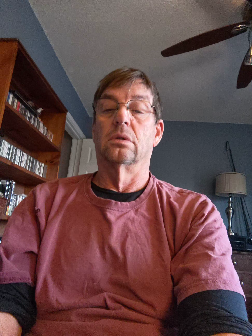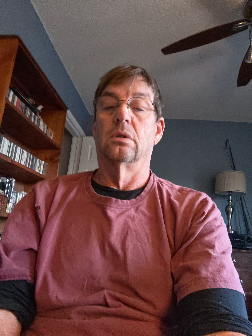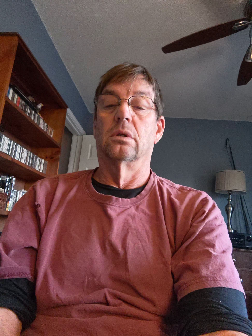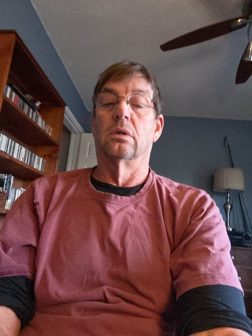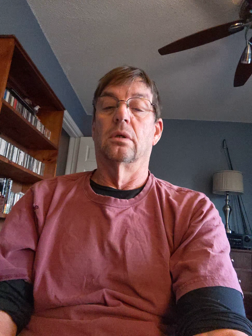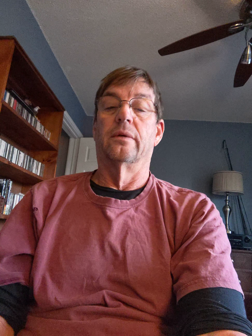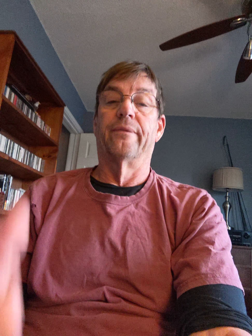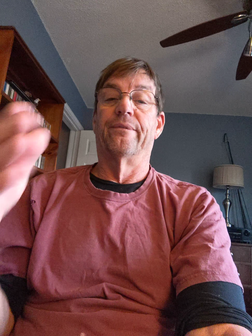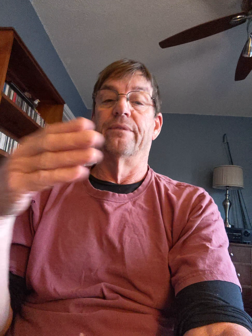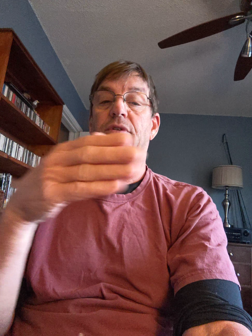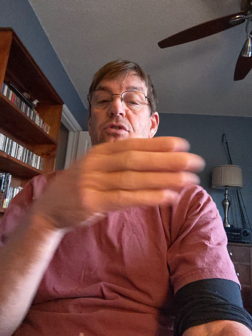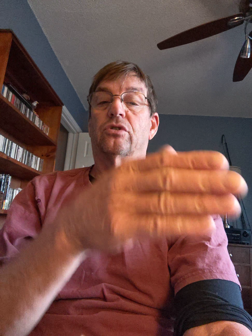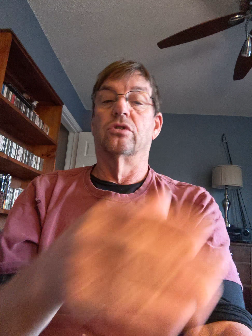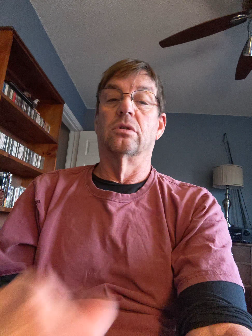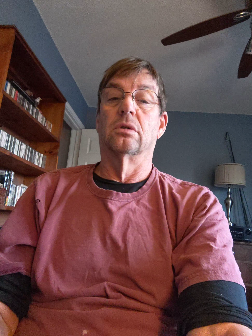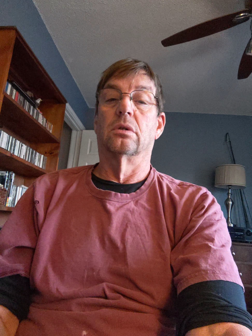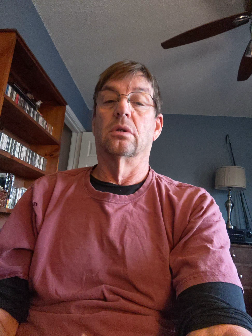fish